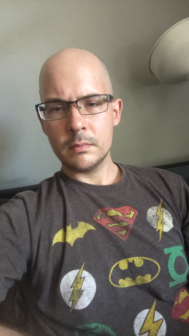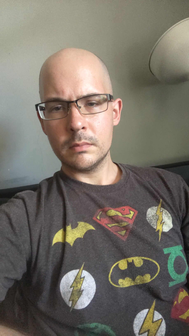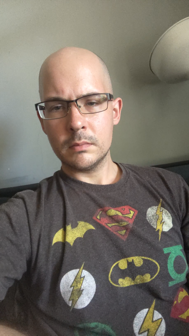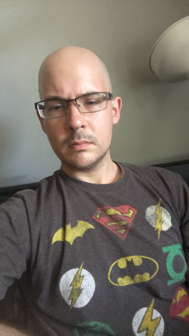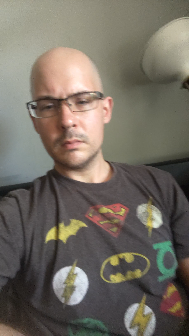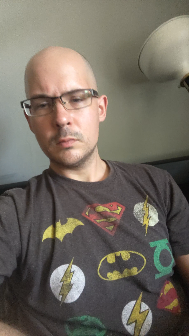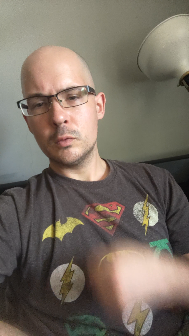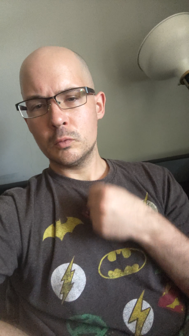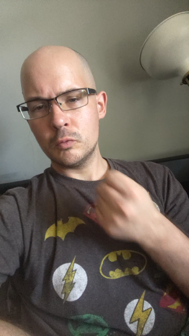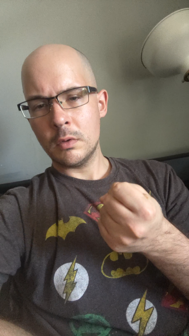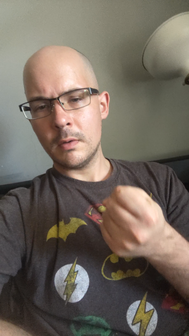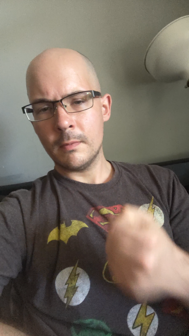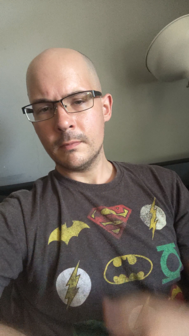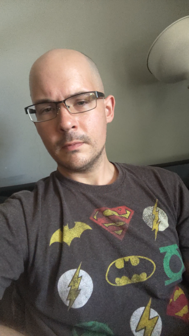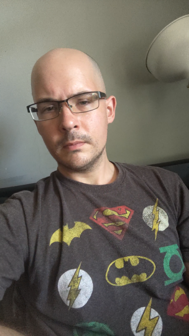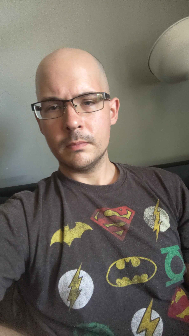drive